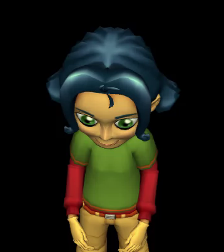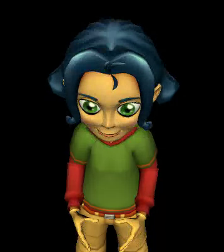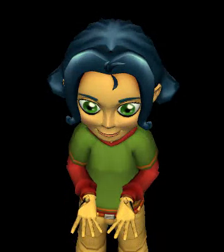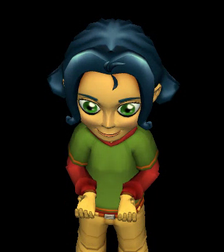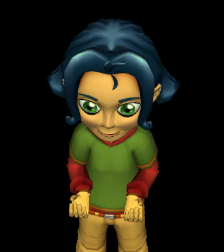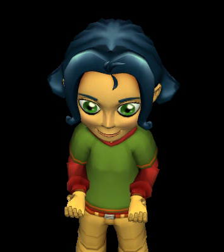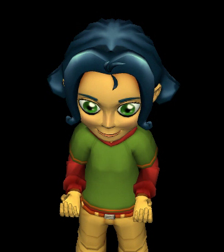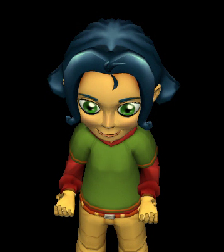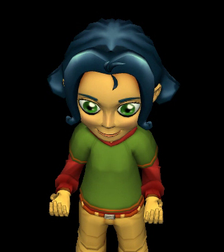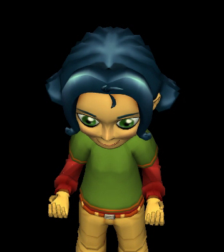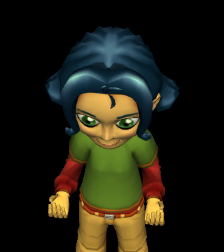كثيرا